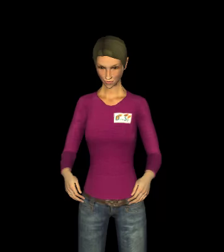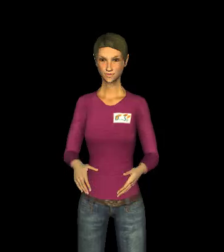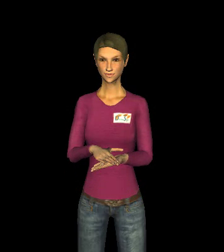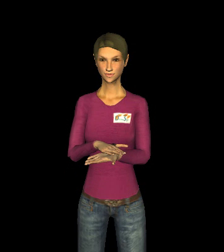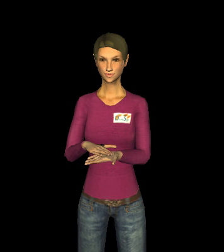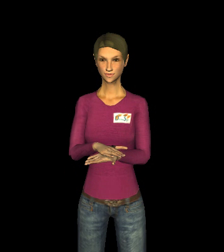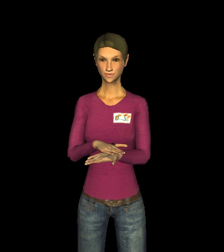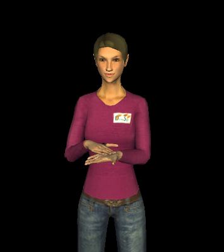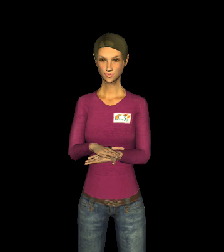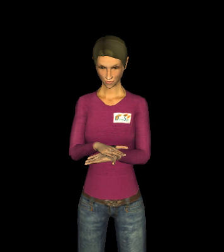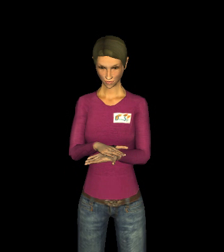يغفر